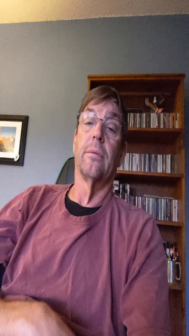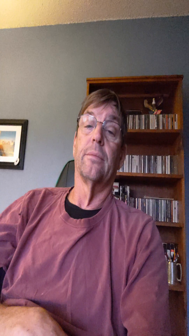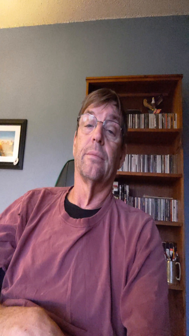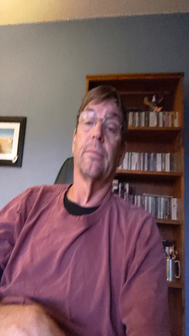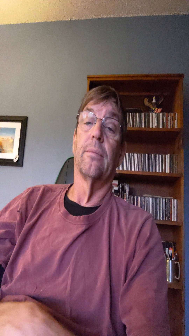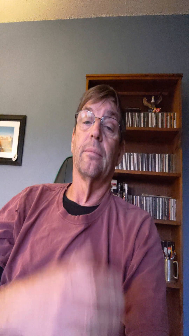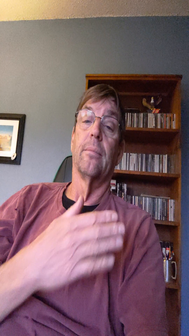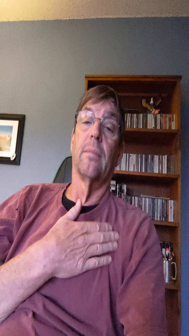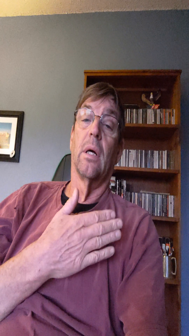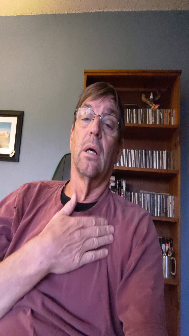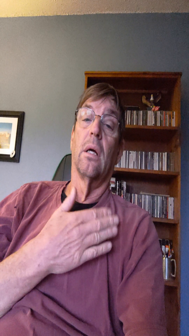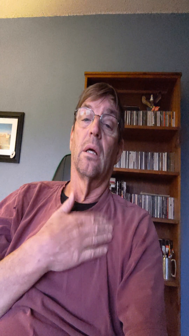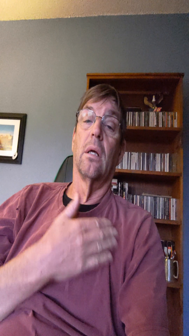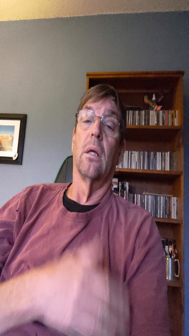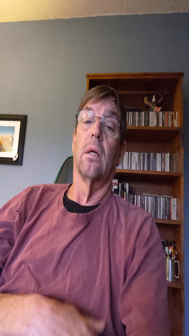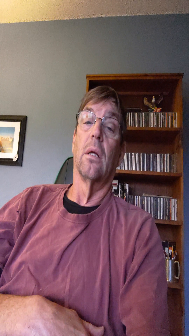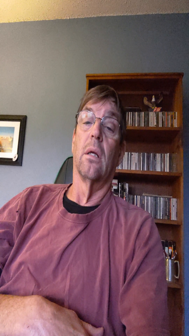my